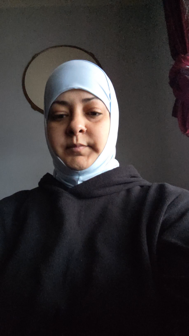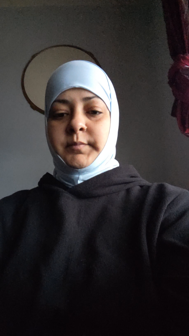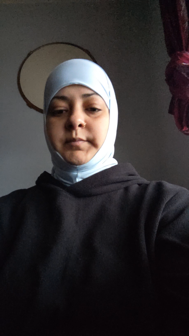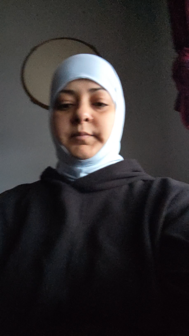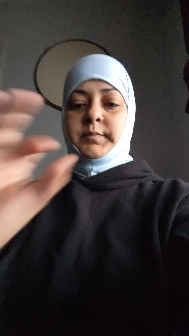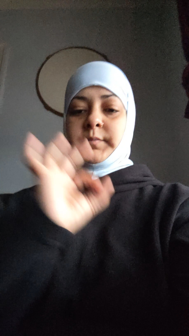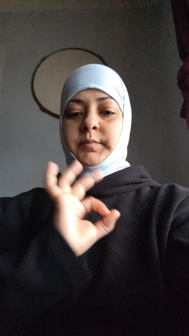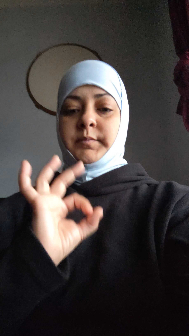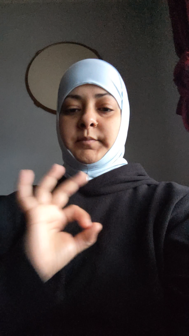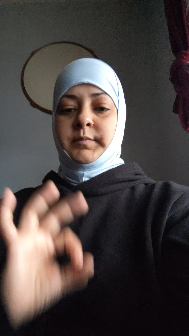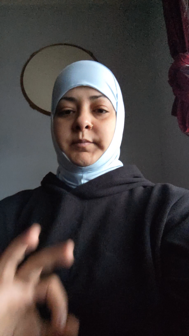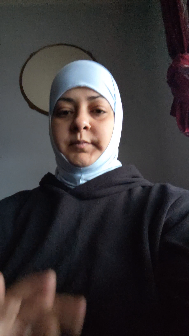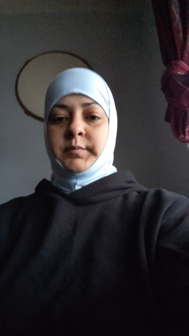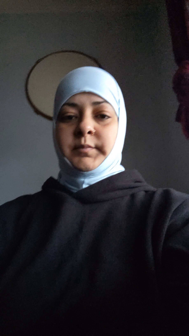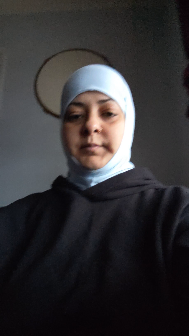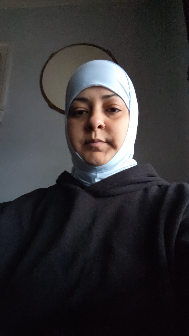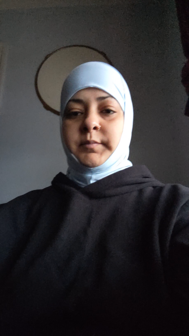button